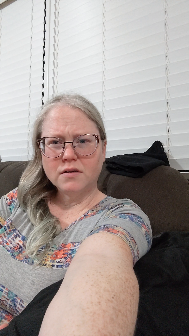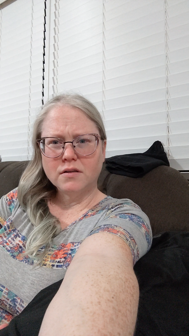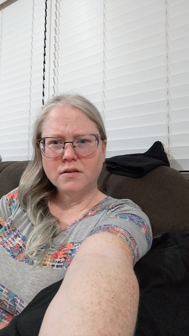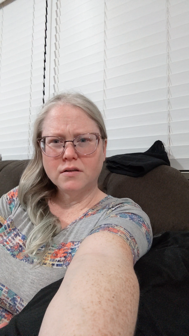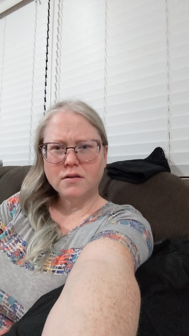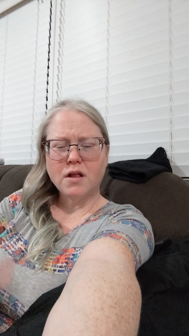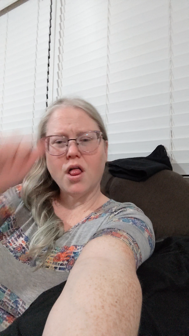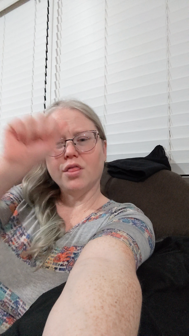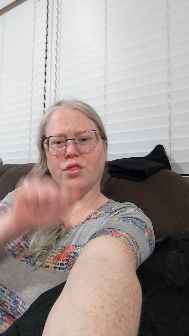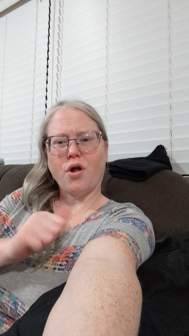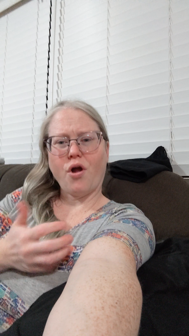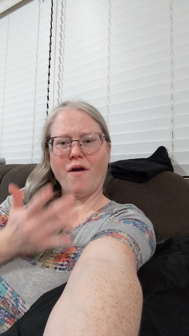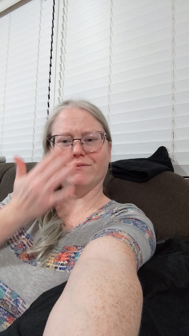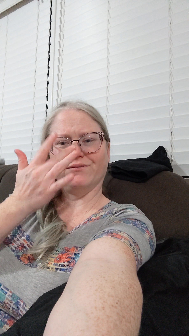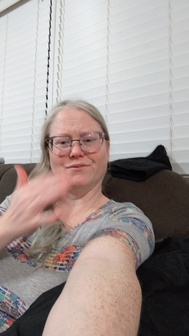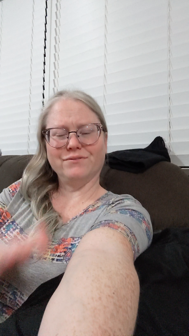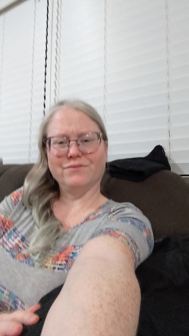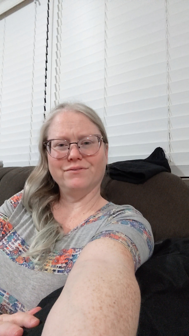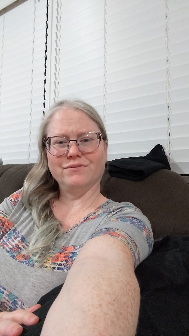gloves